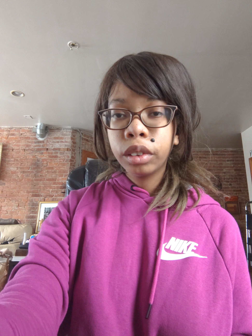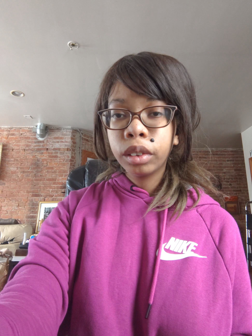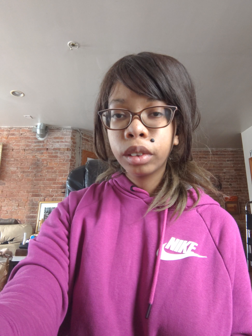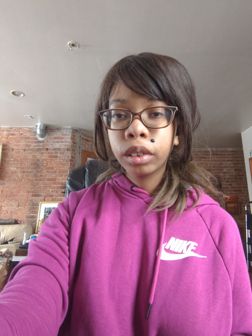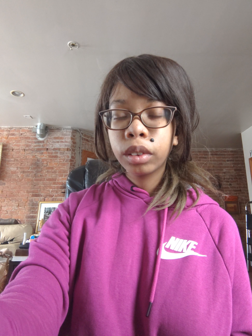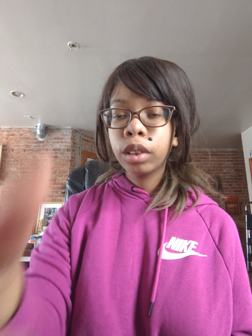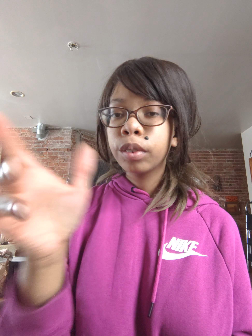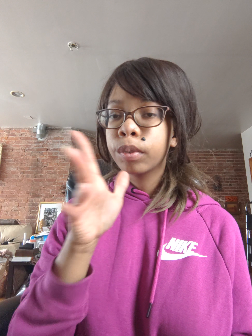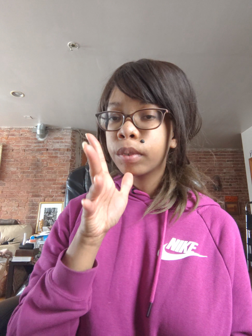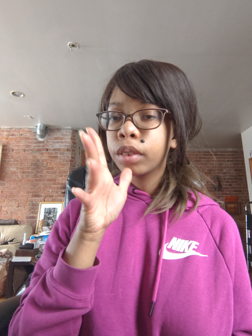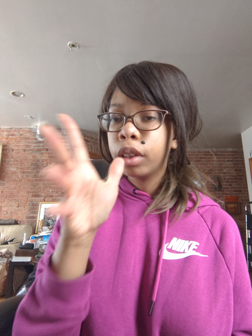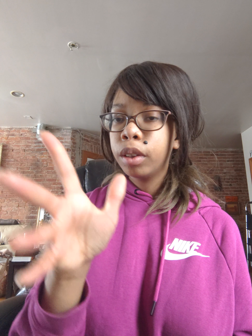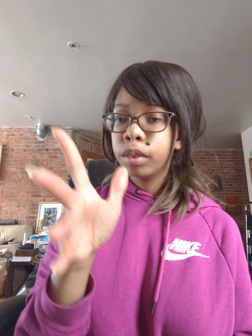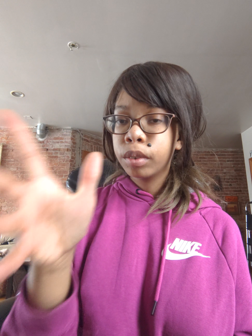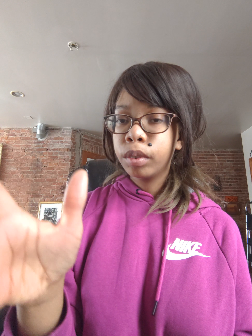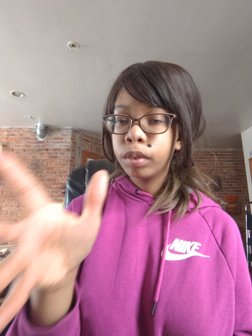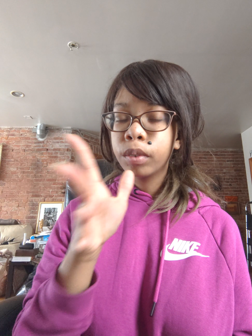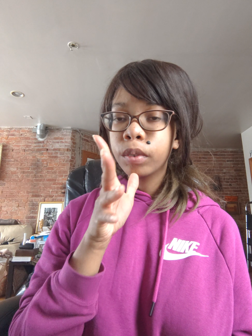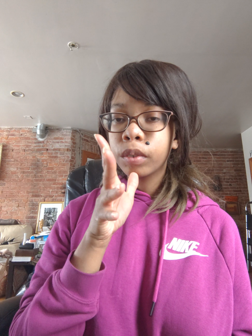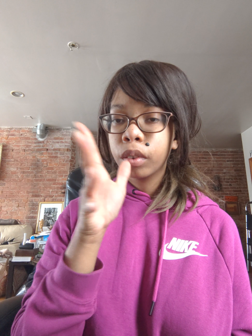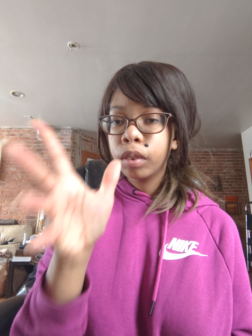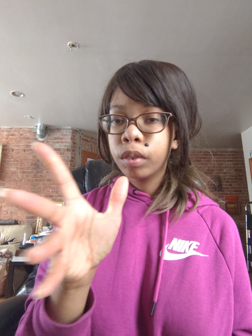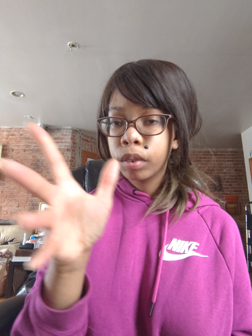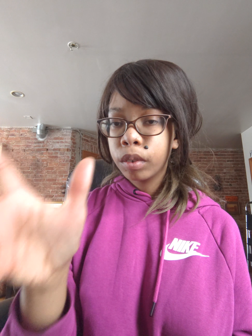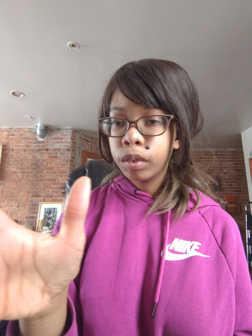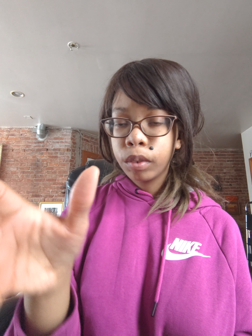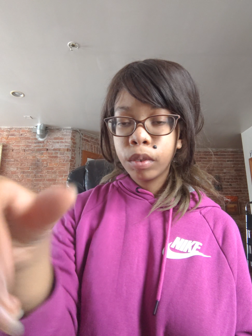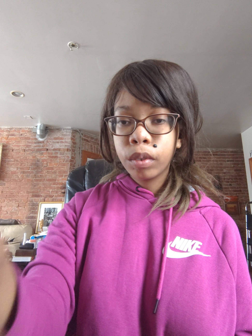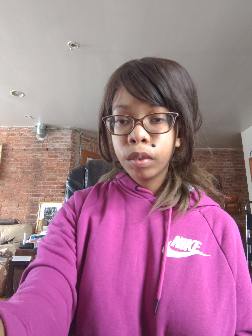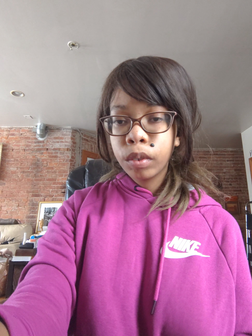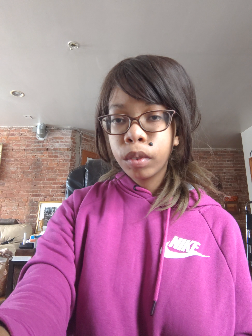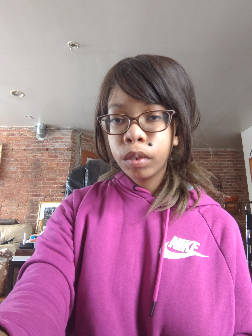grandma